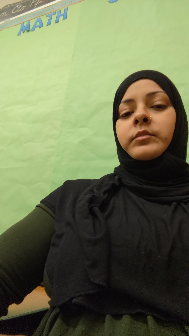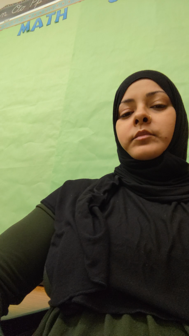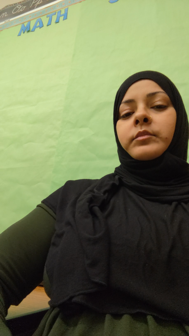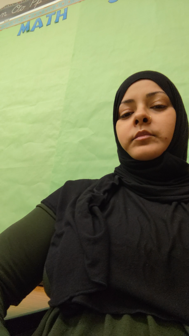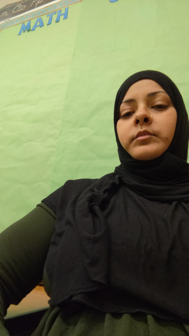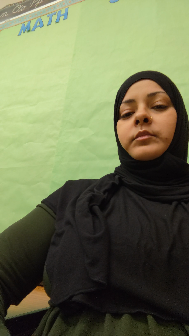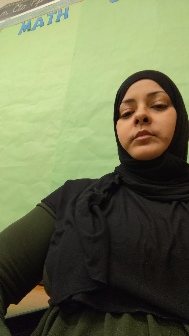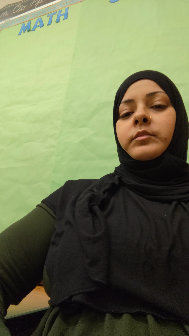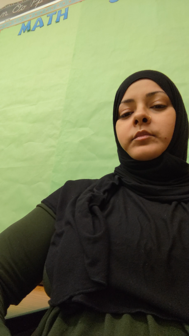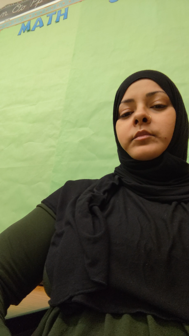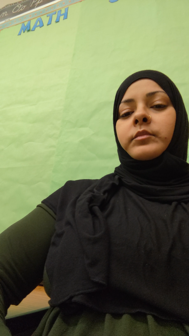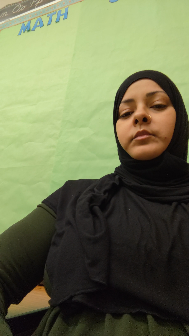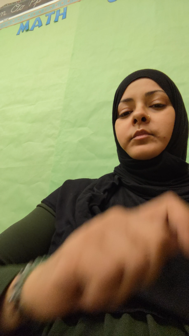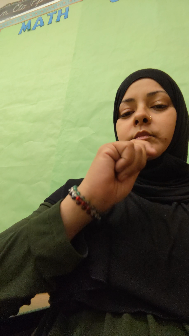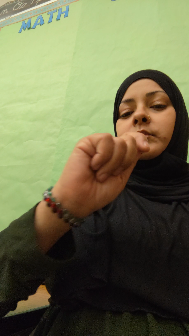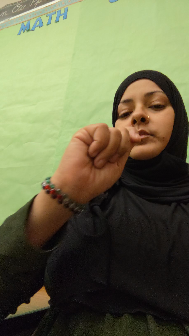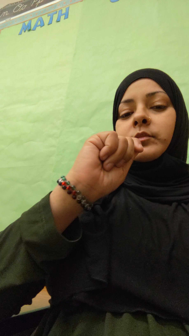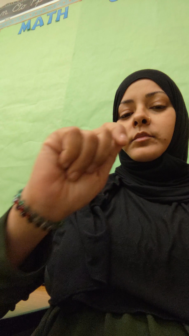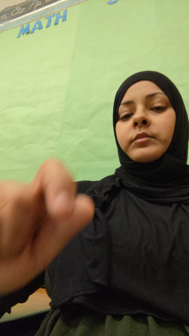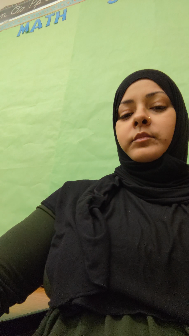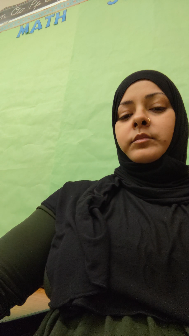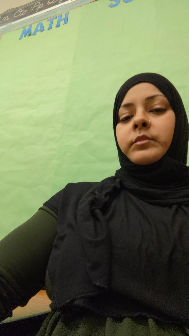popsicle